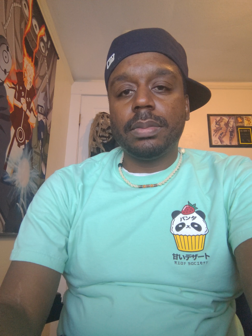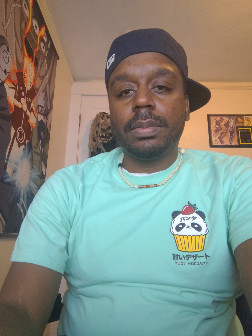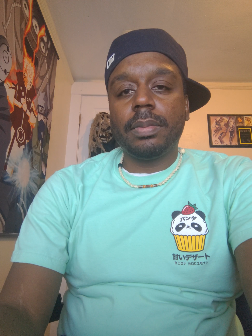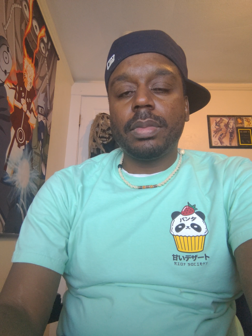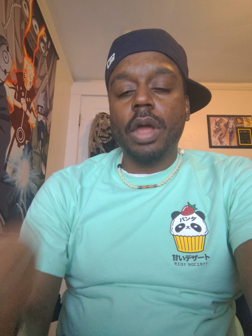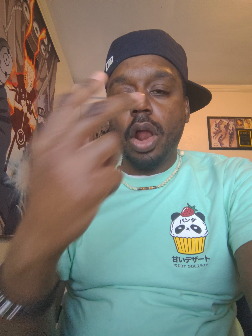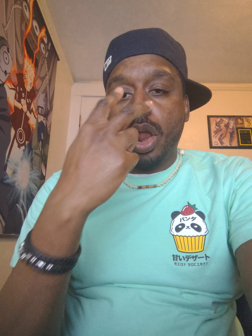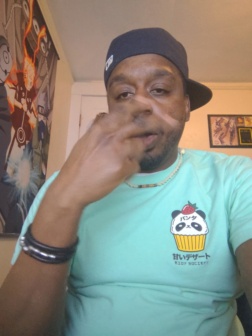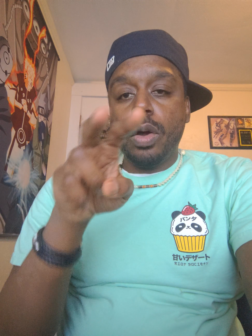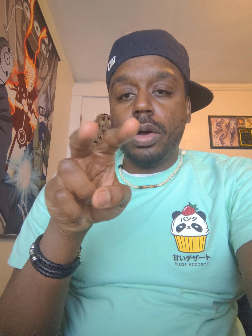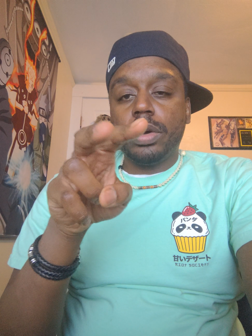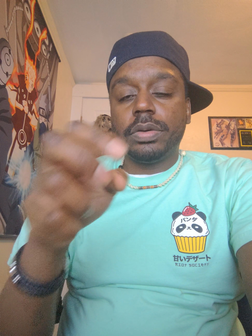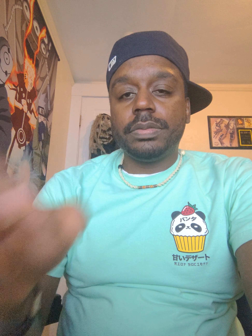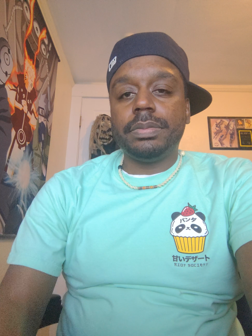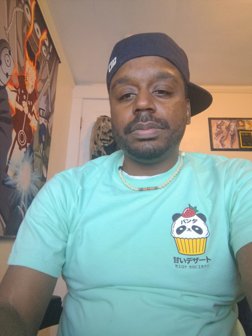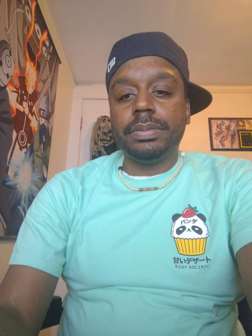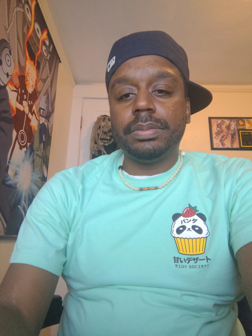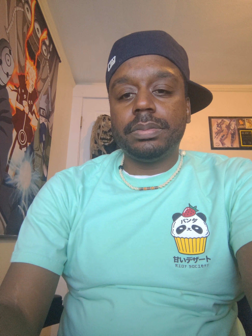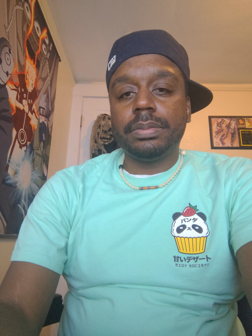look